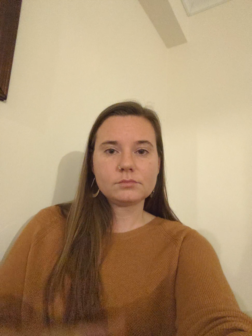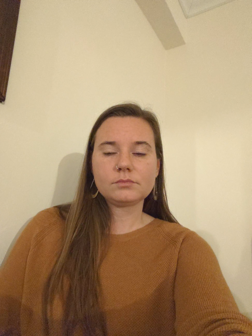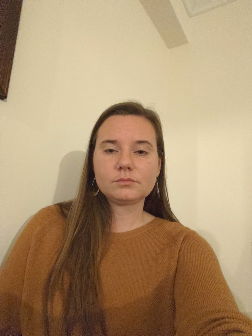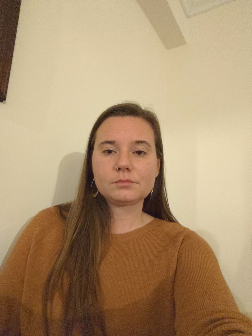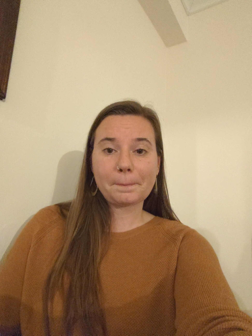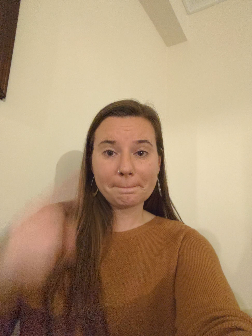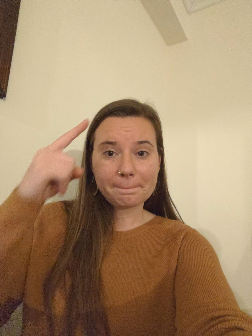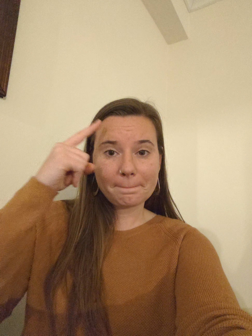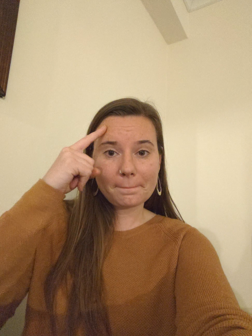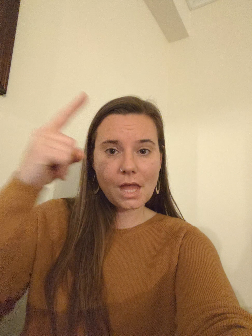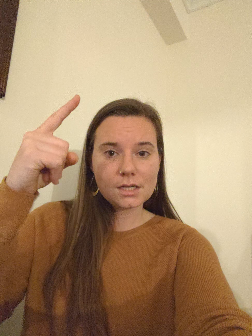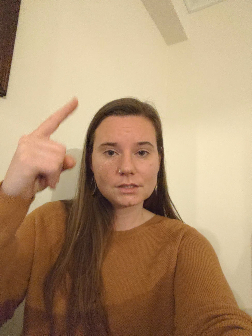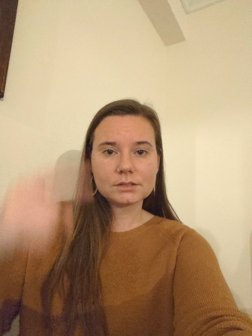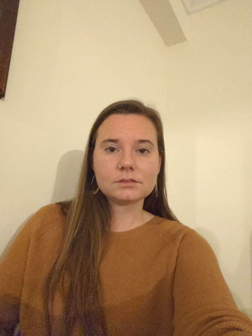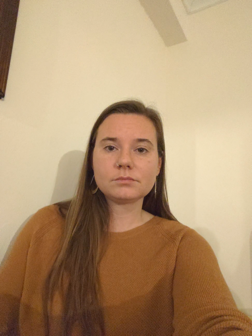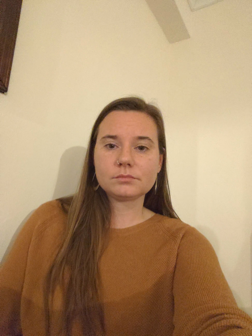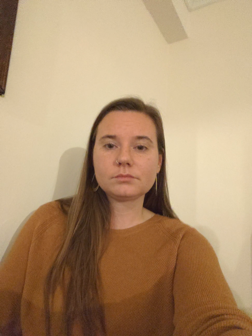penny